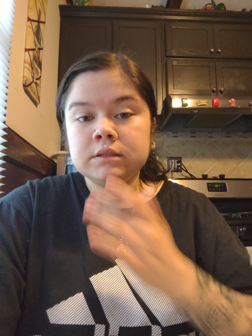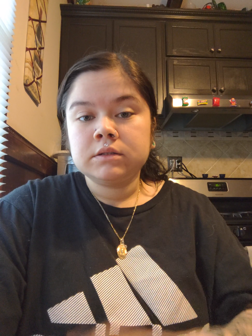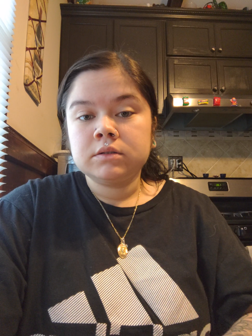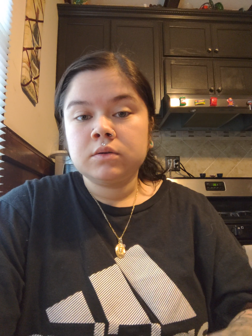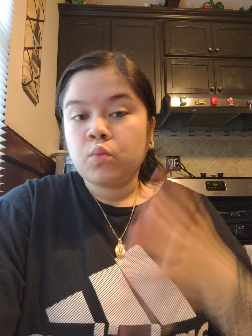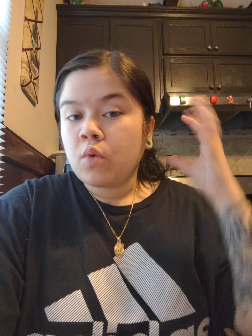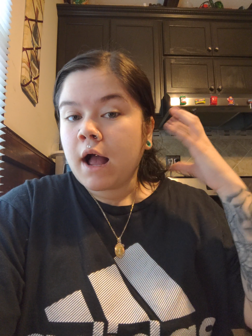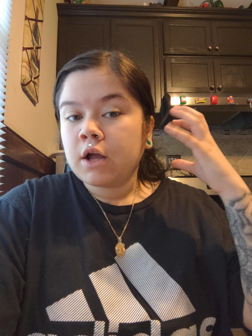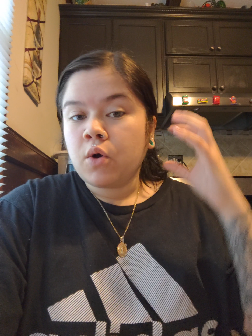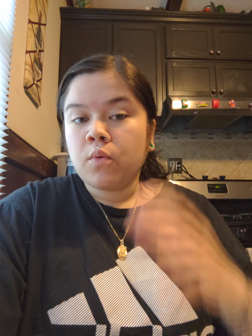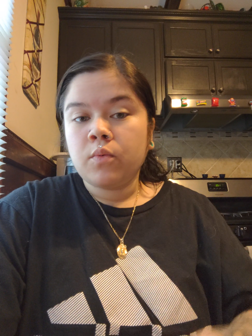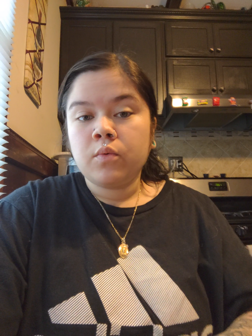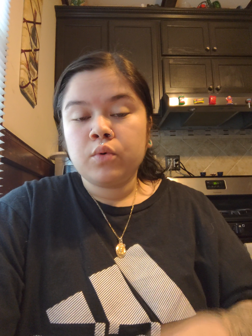radio